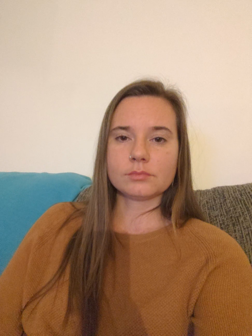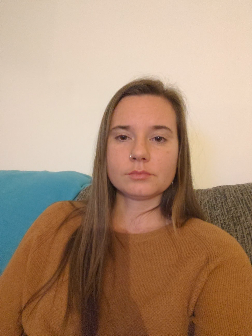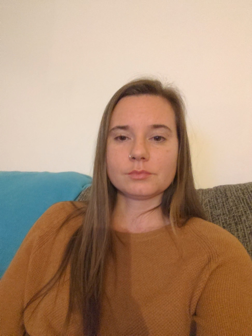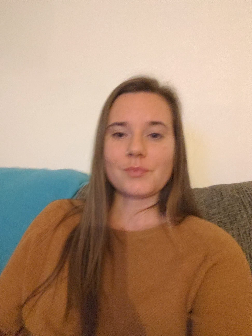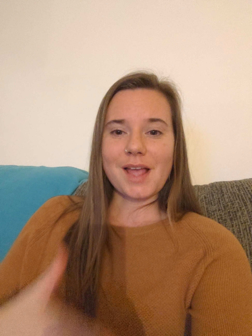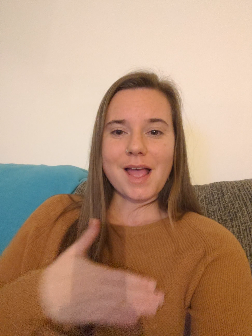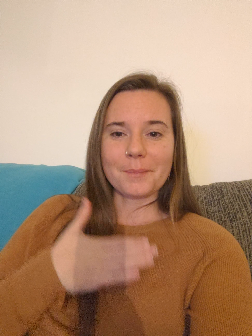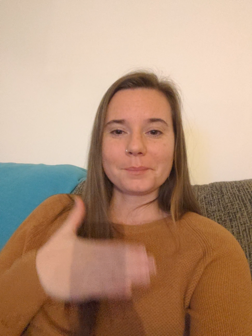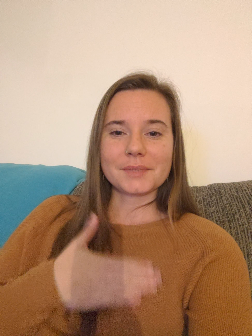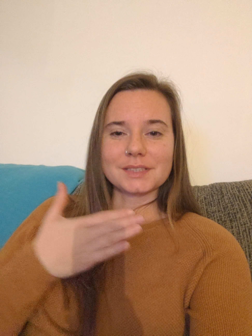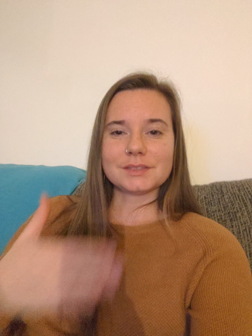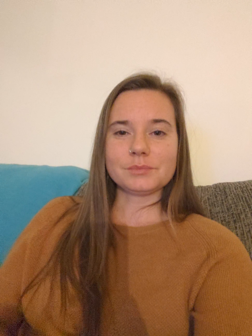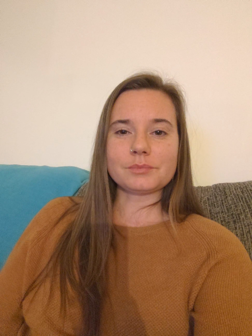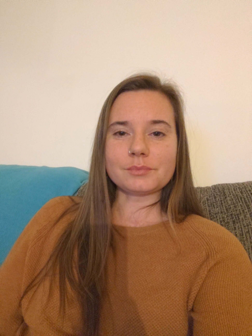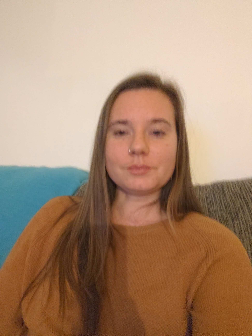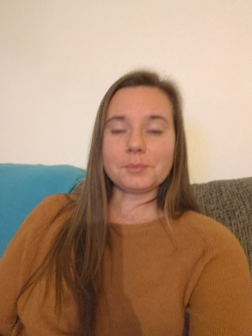happy